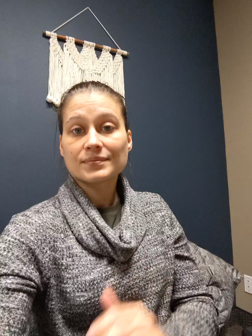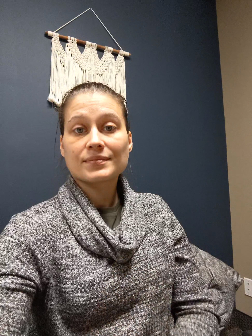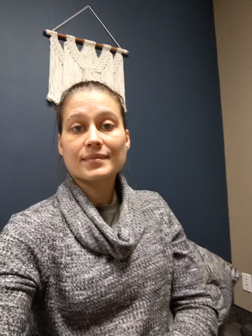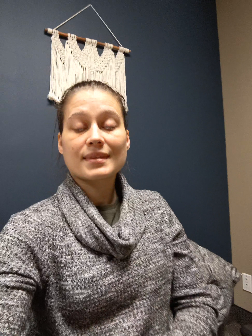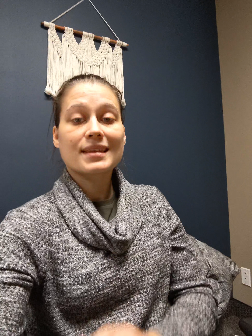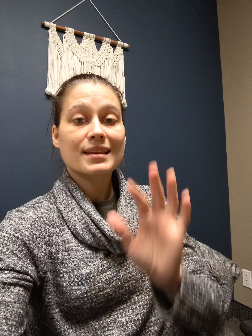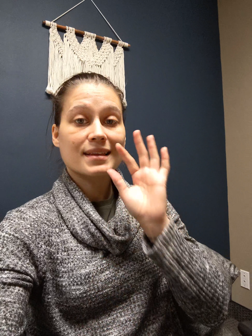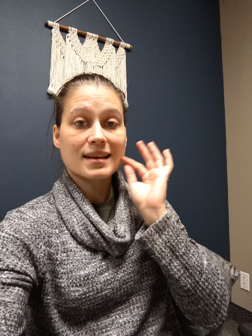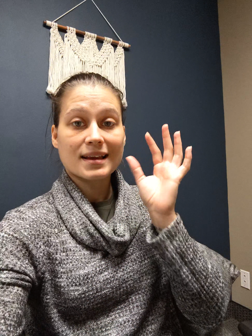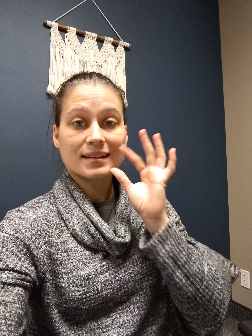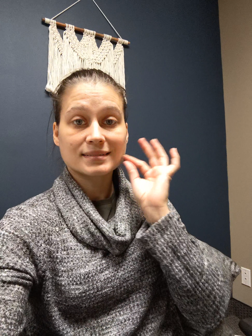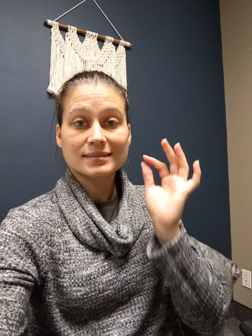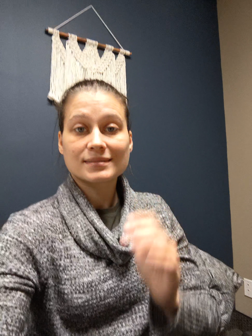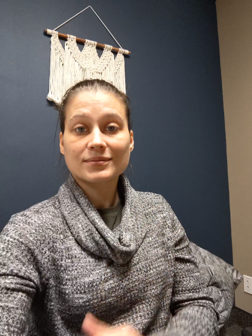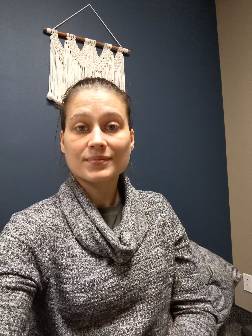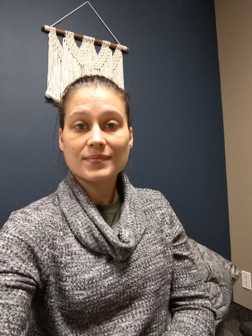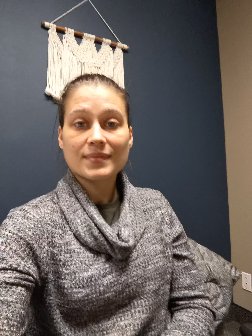cat